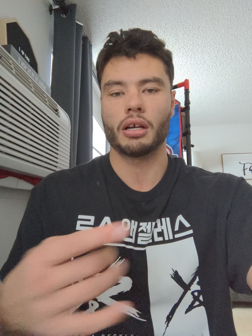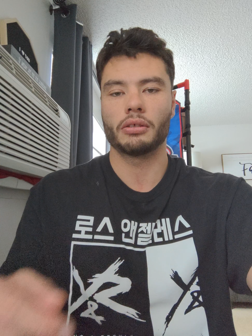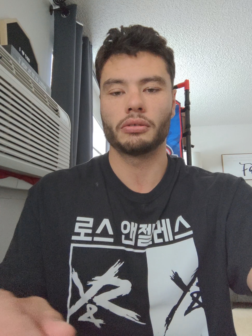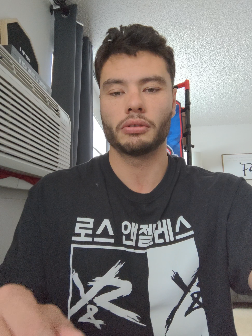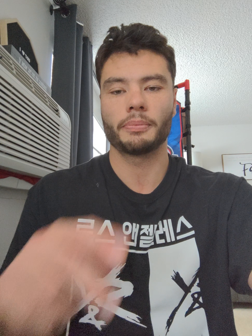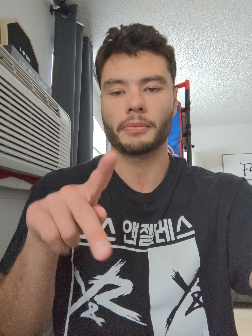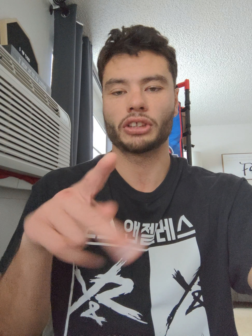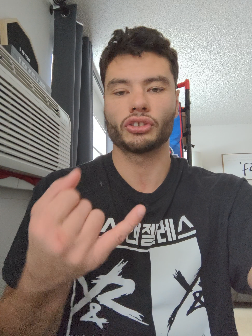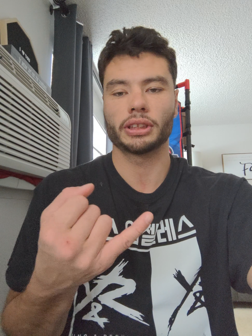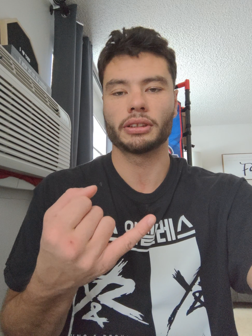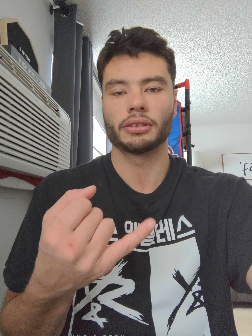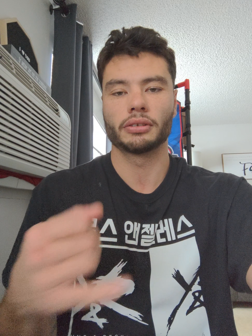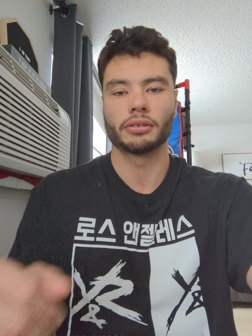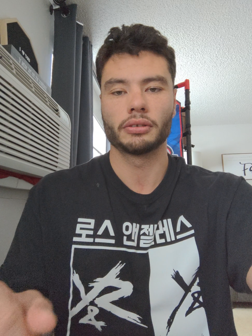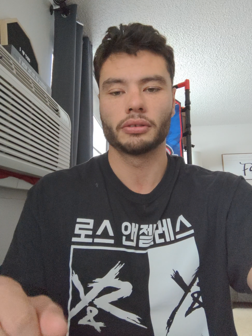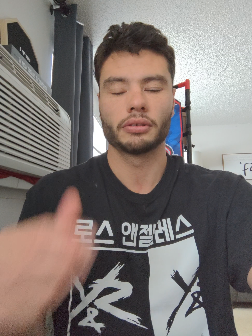pajamas